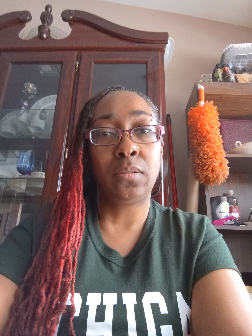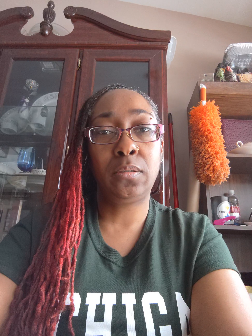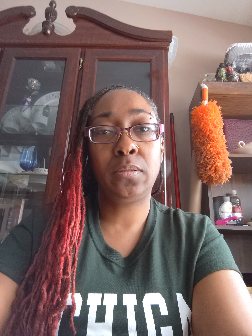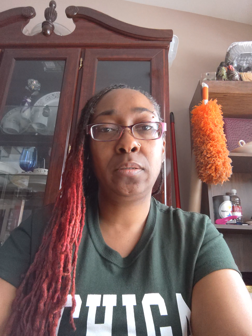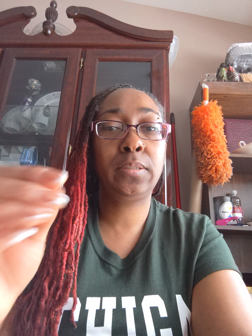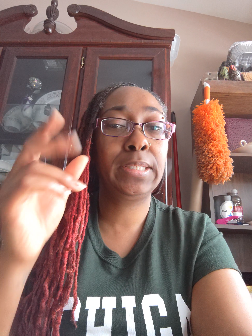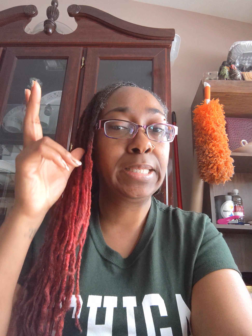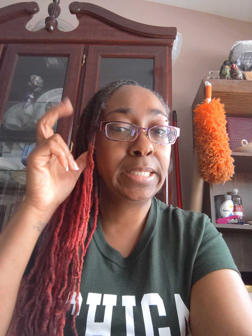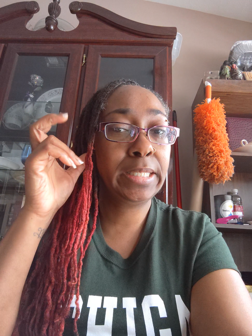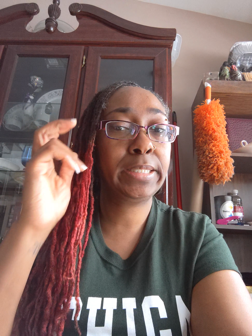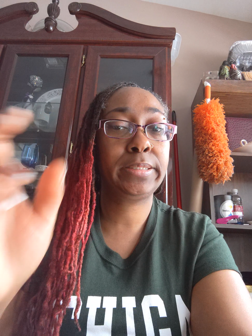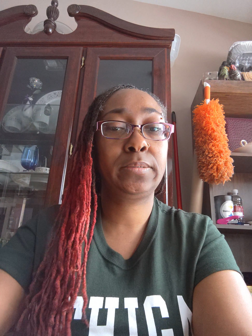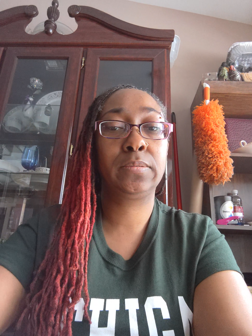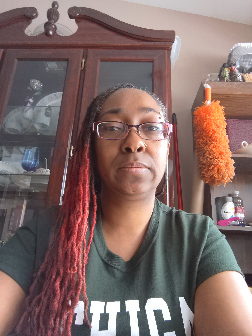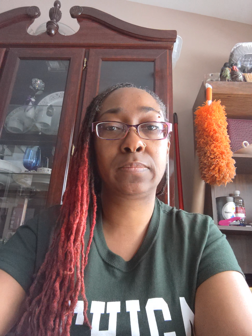hear